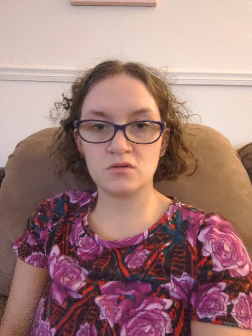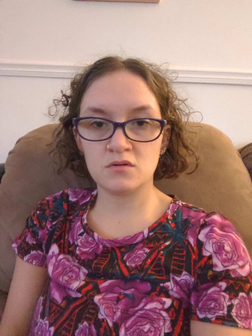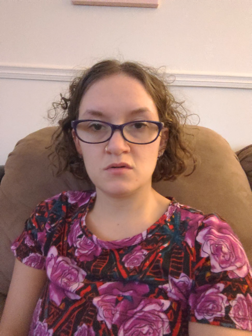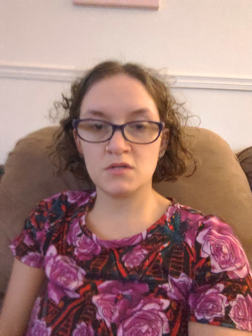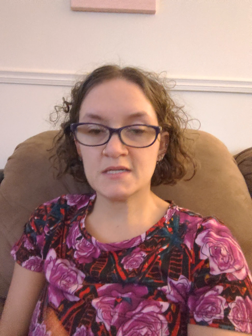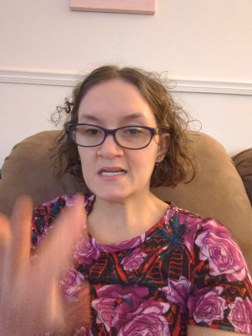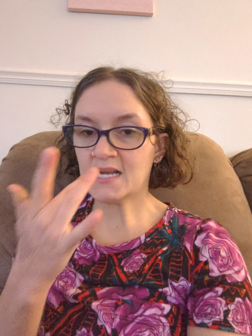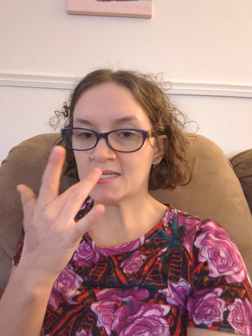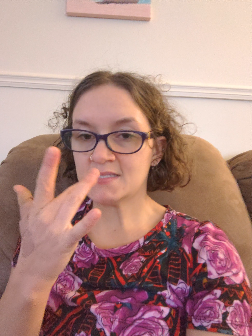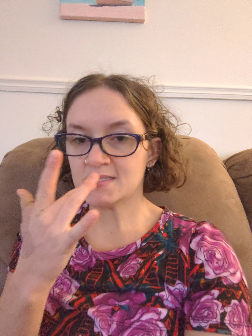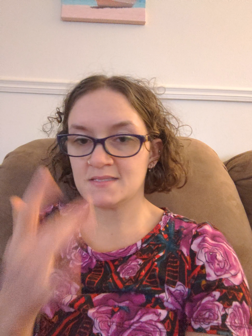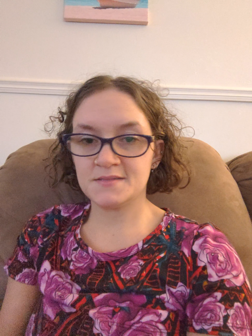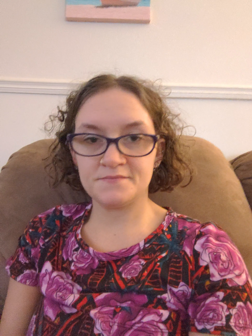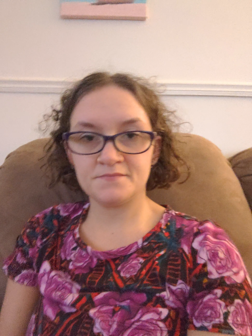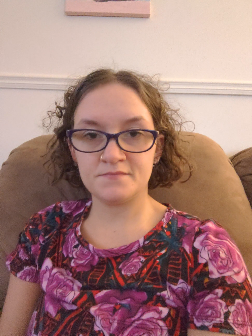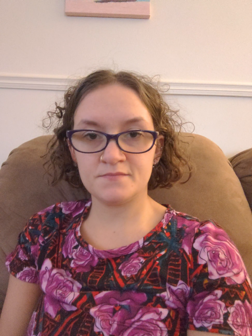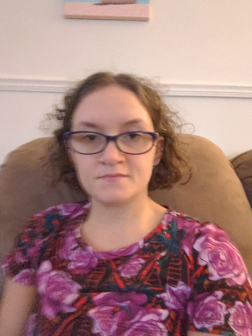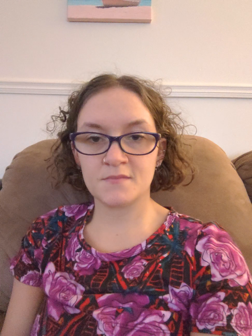taste